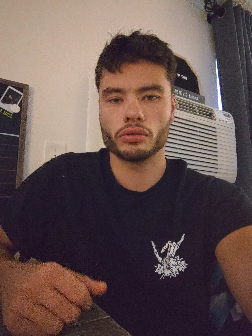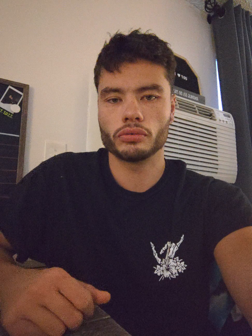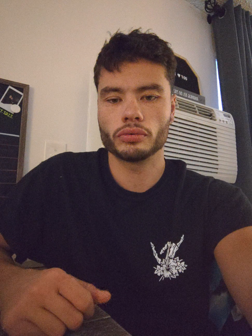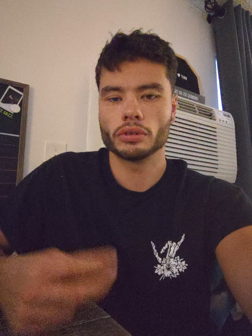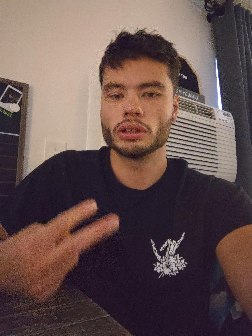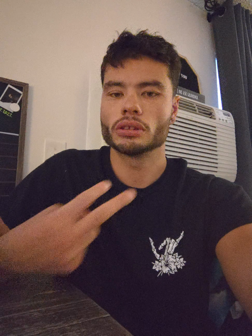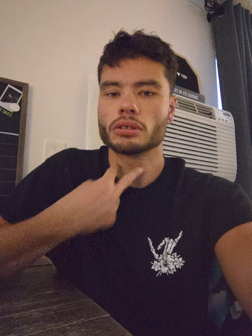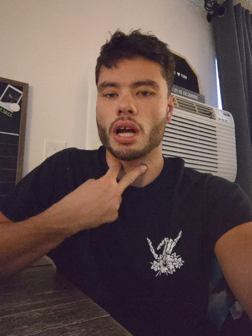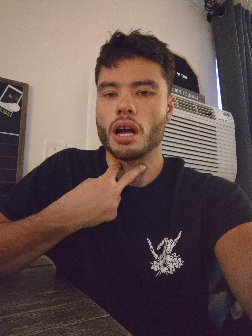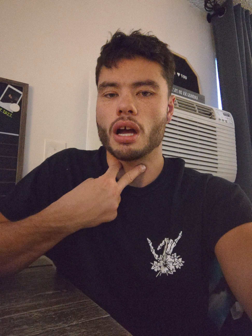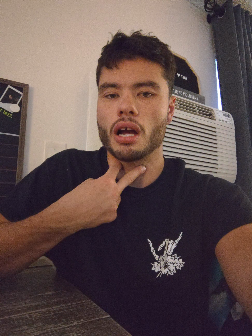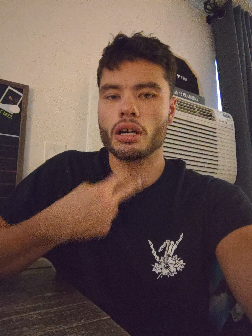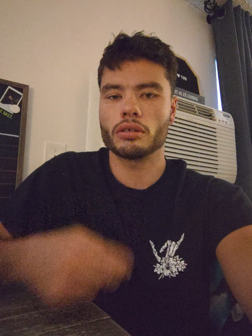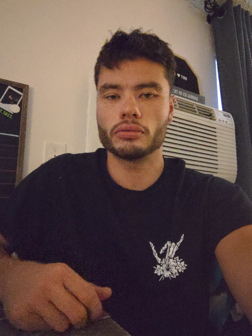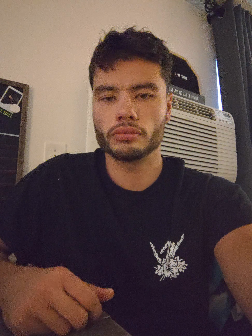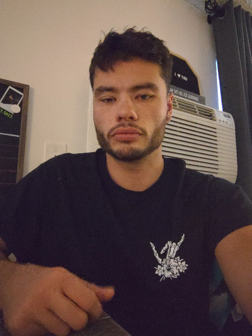stuck